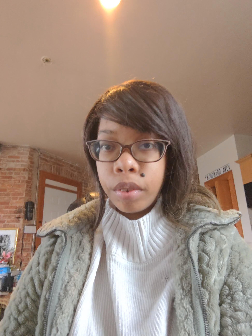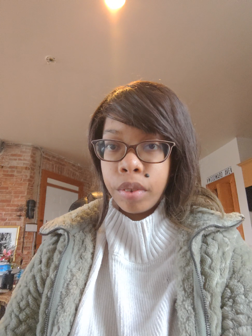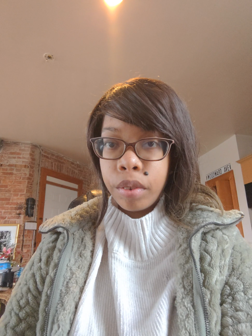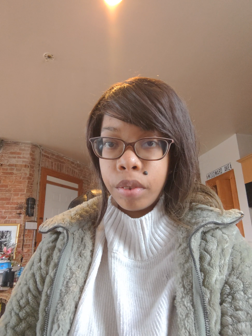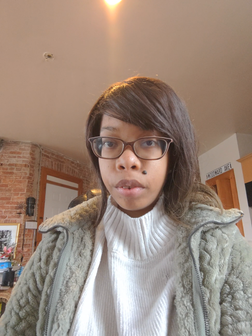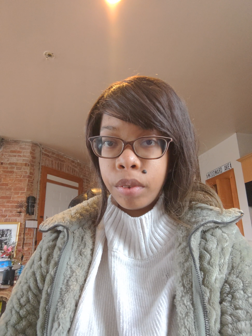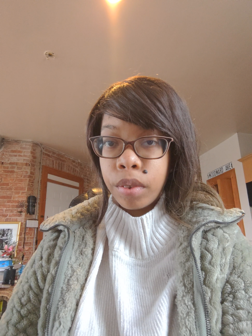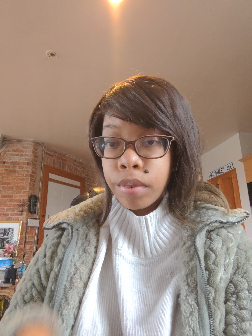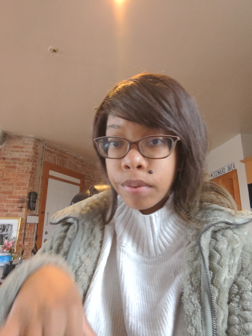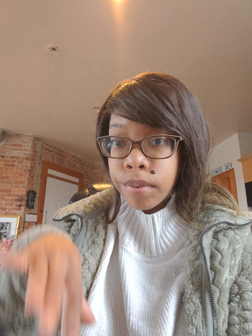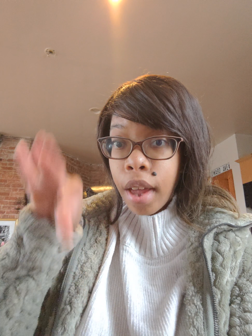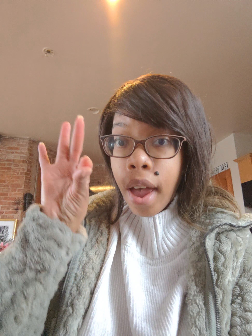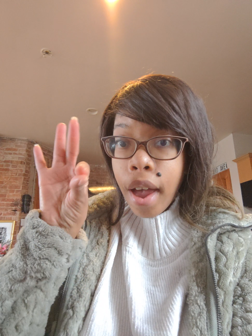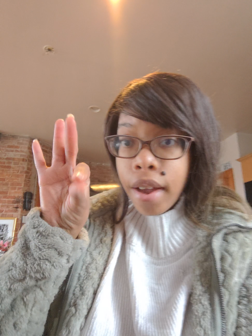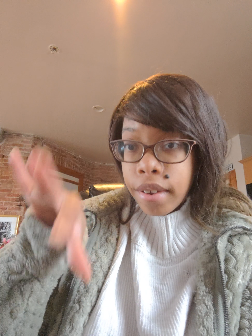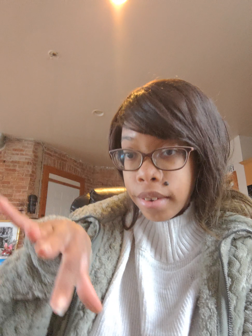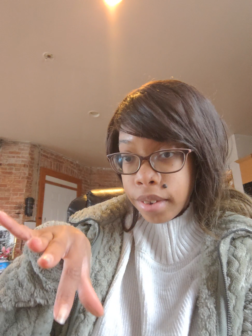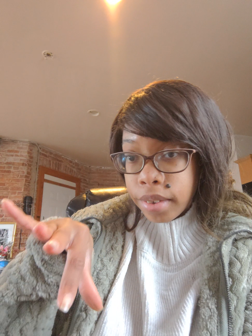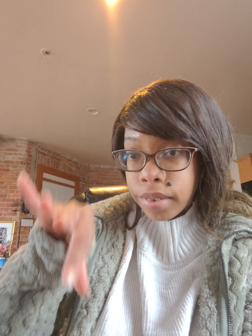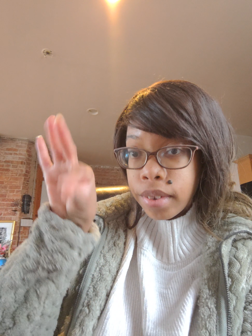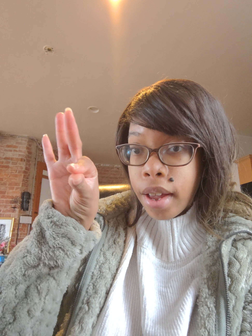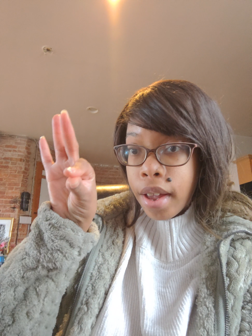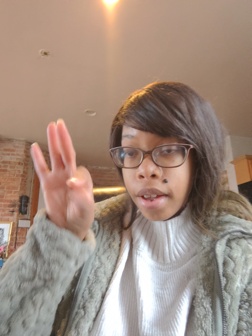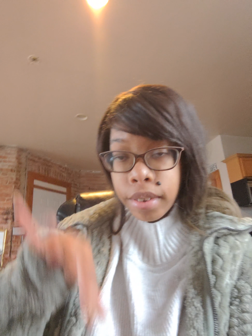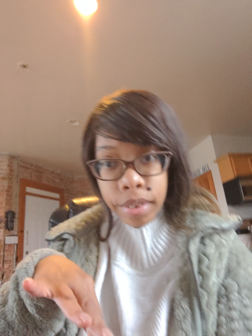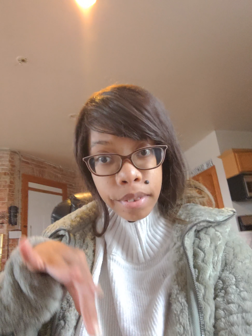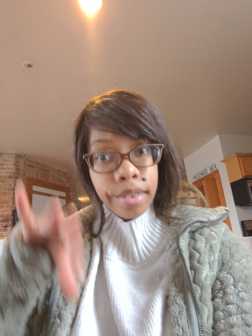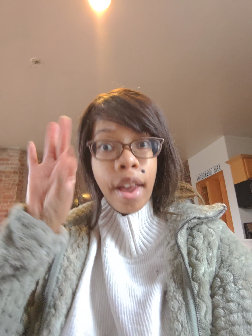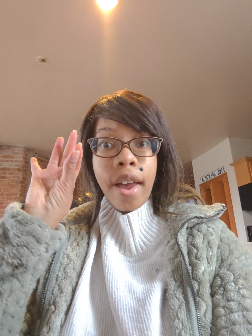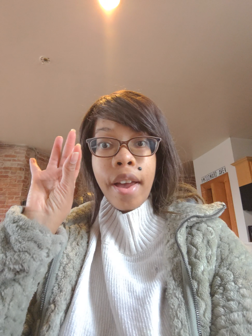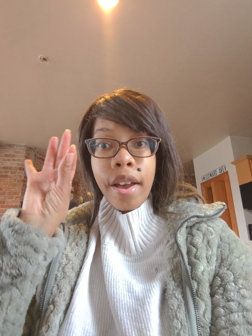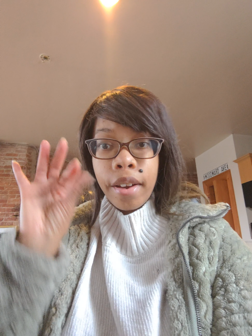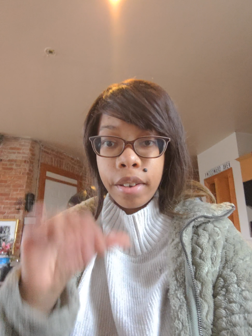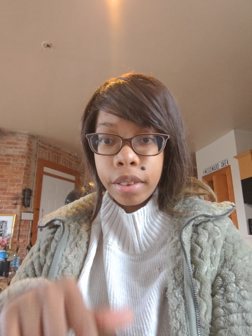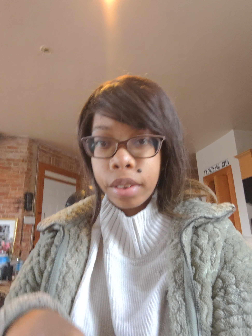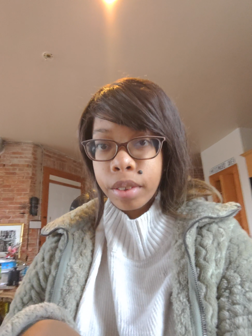find